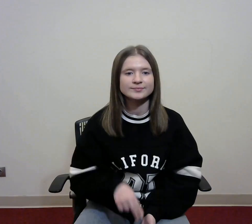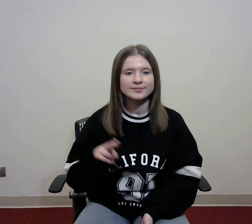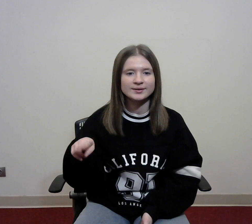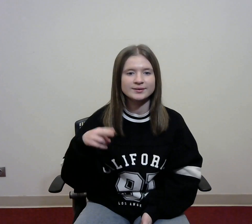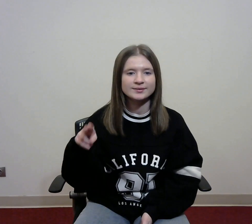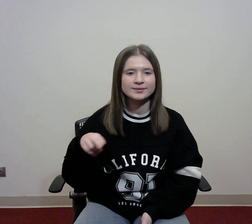D